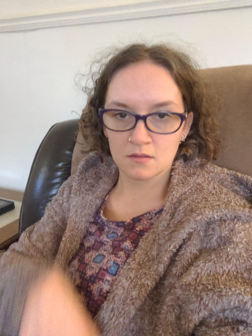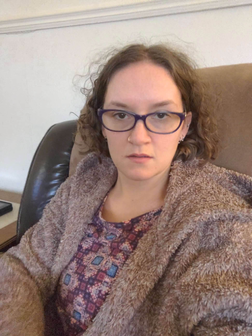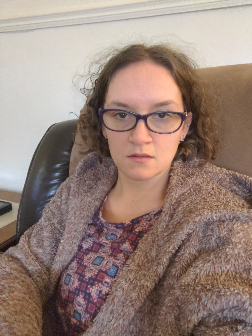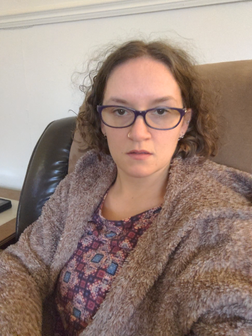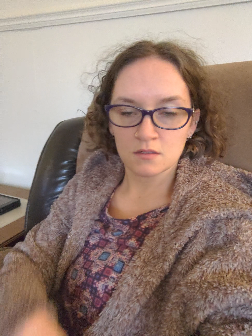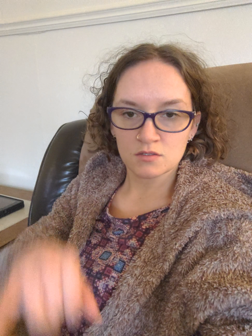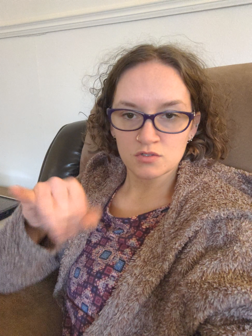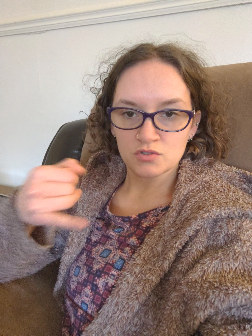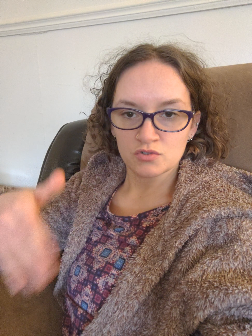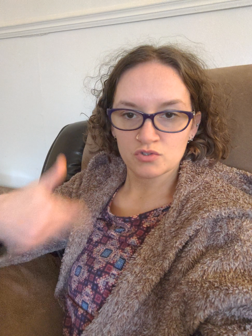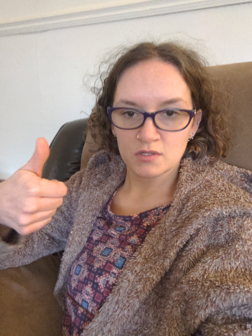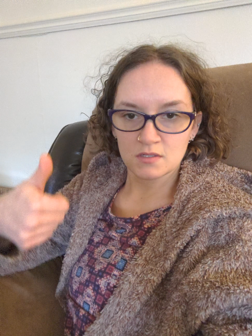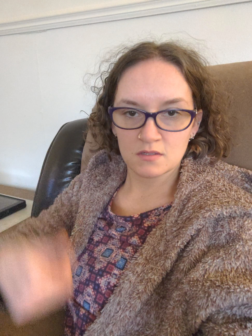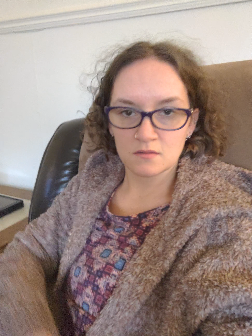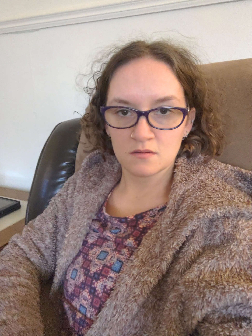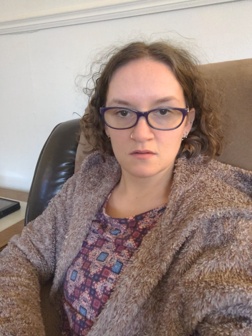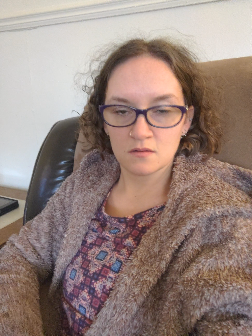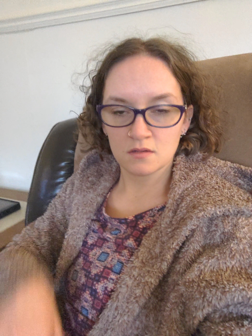jeans